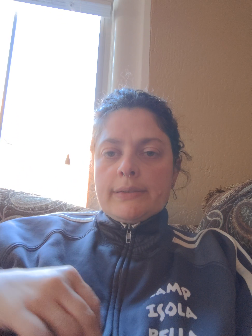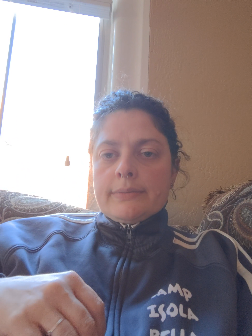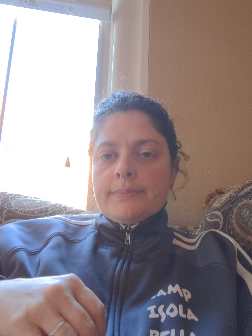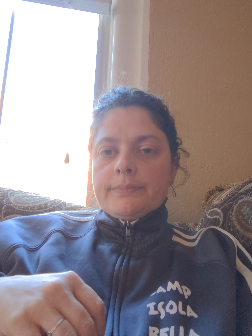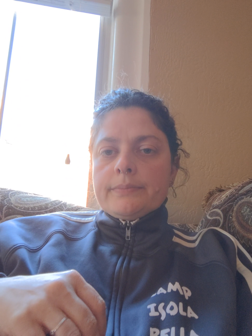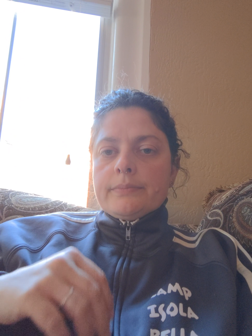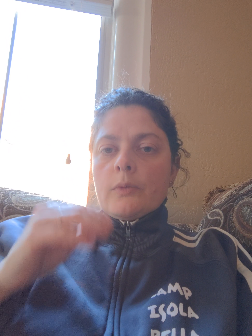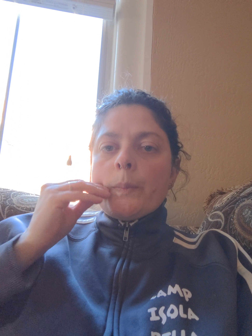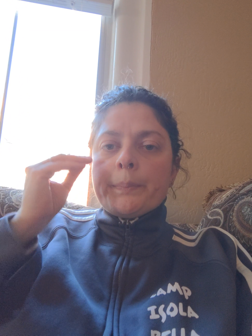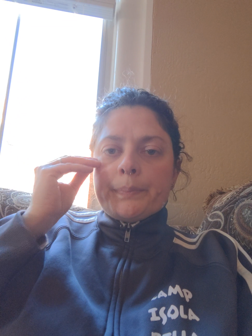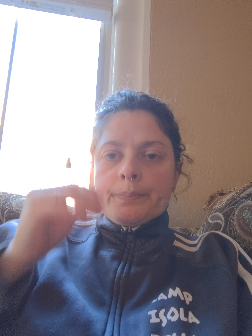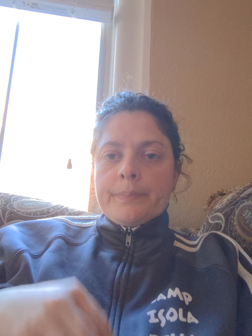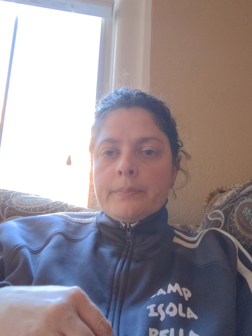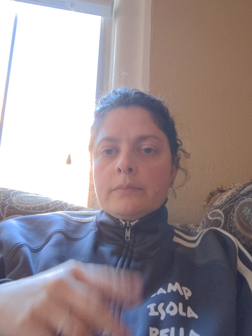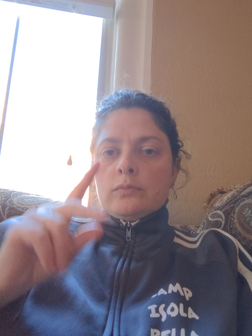home